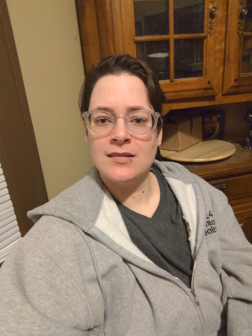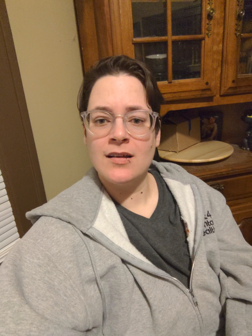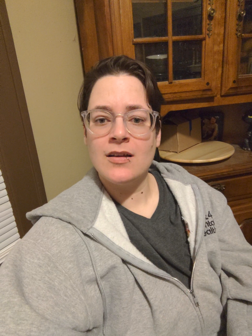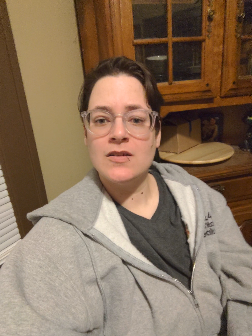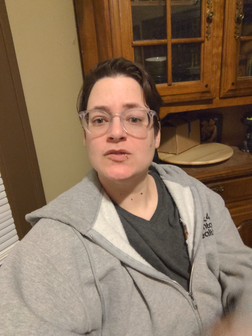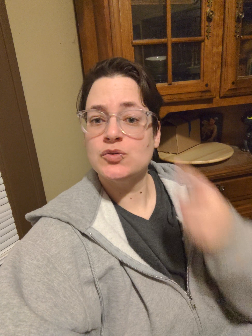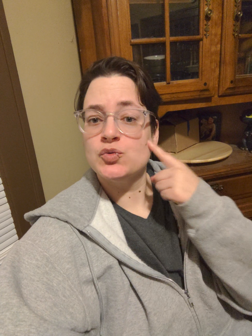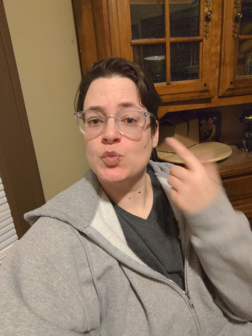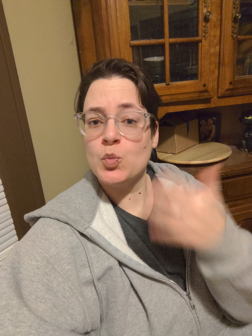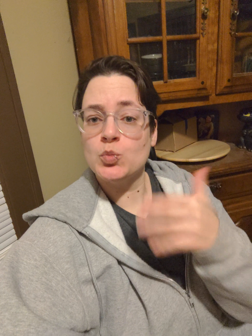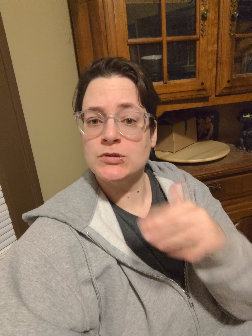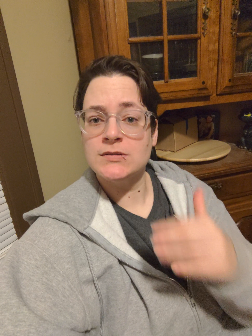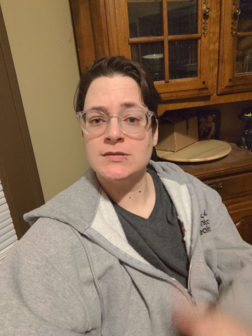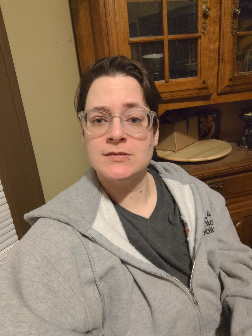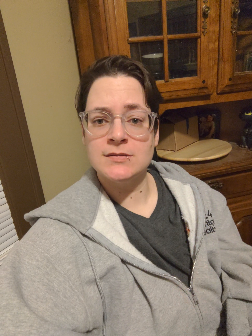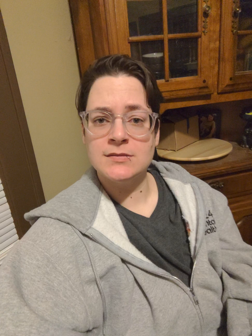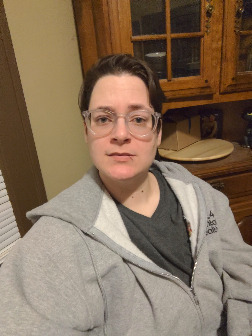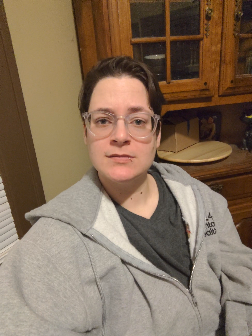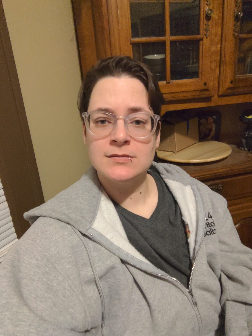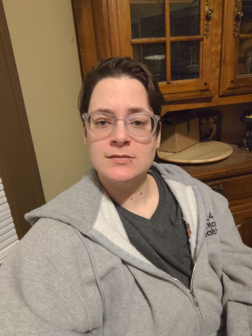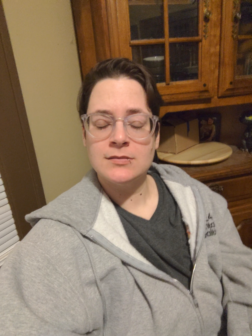noisy